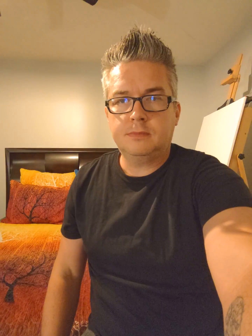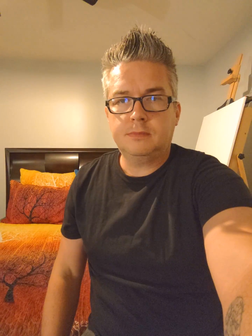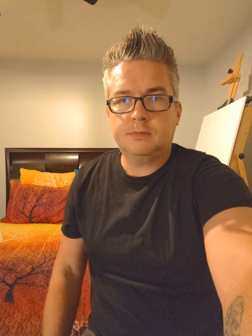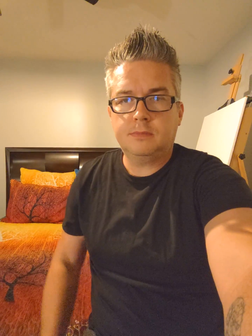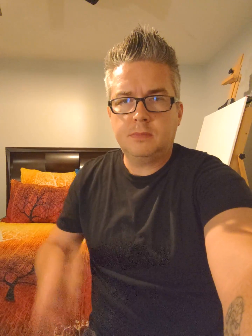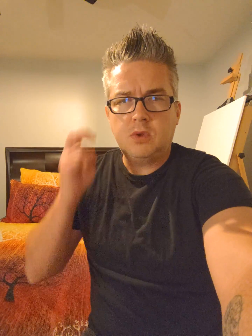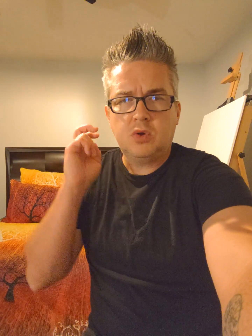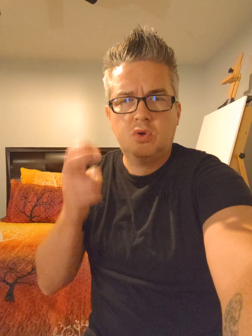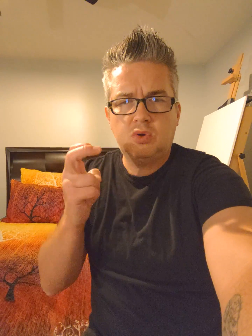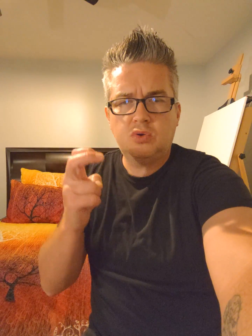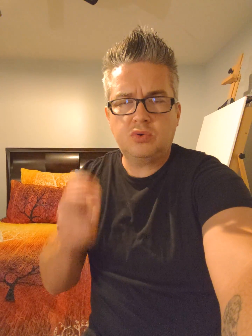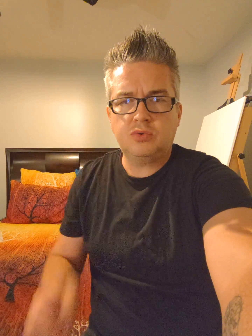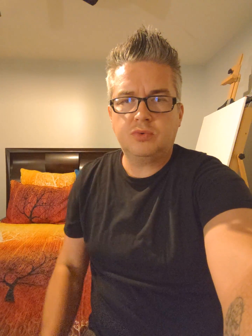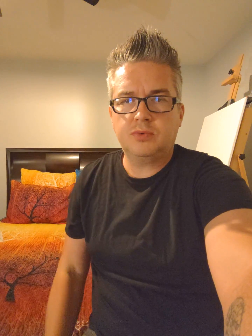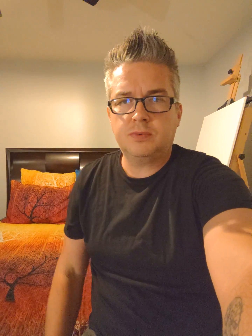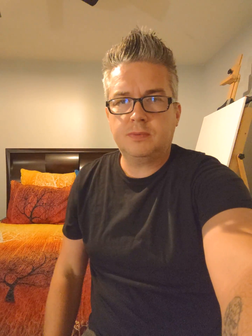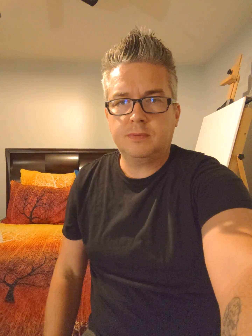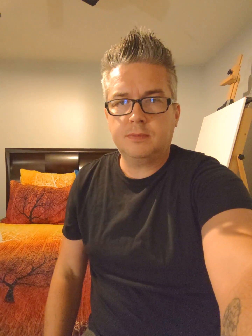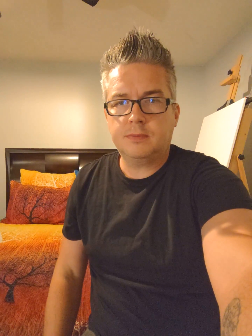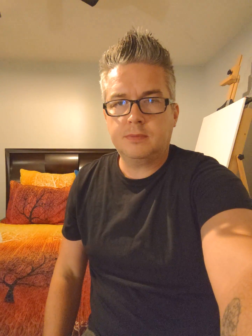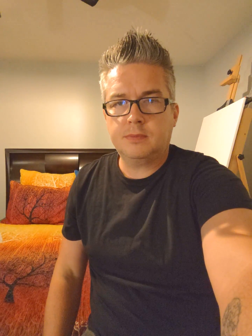hard